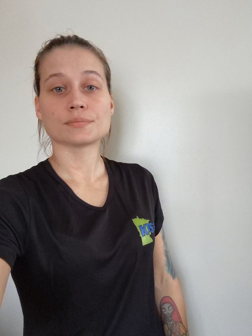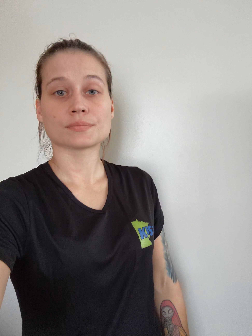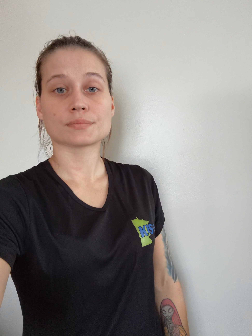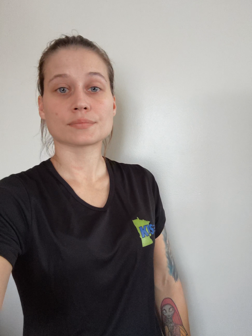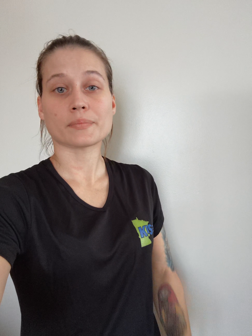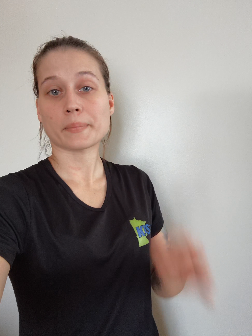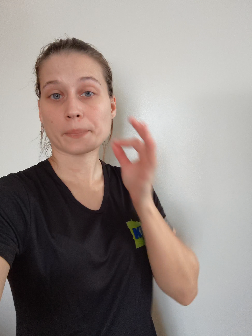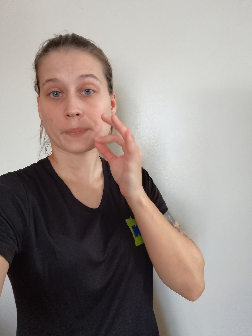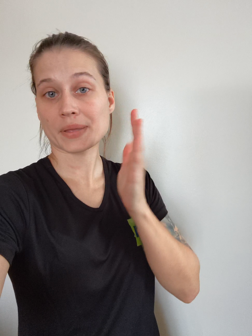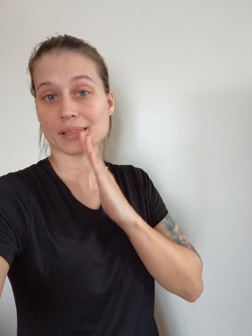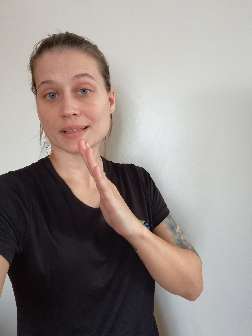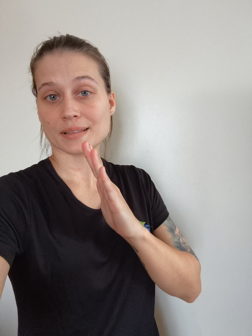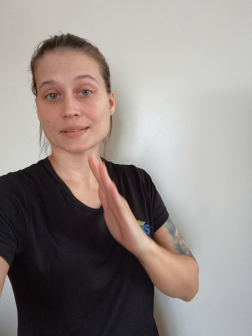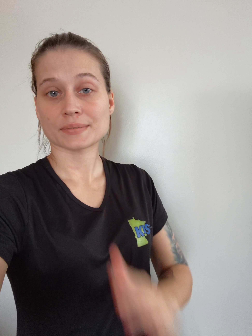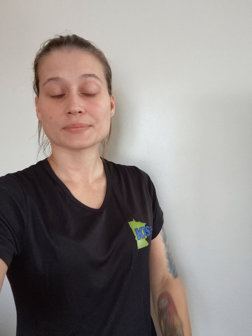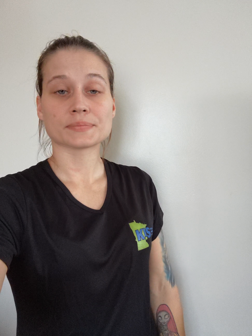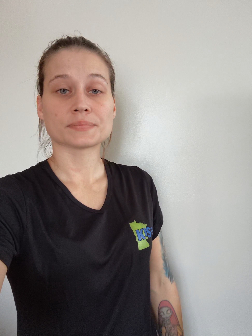bee